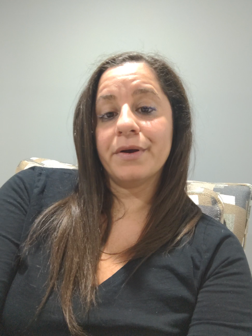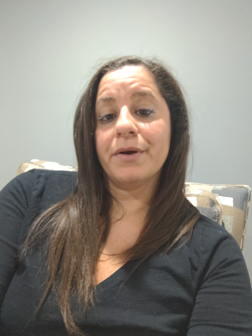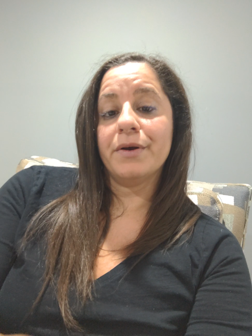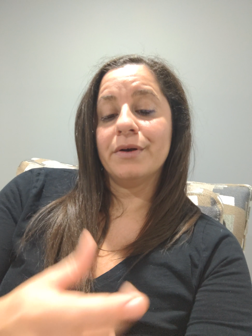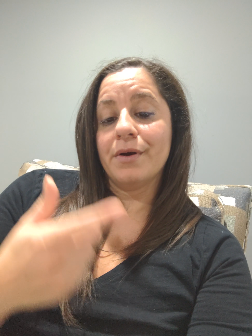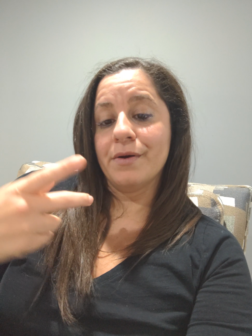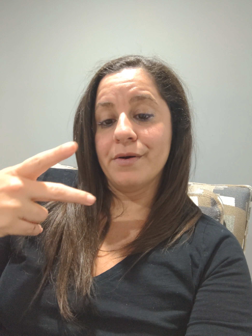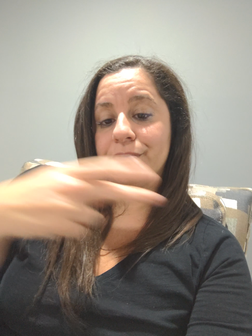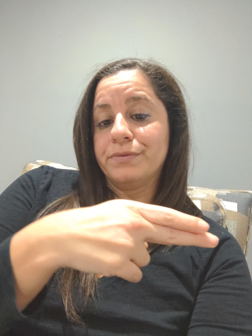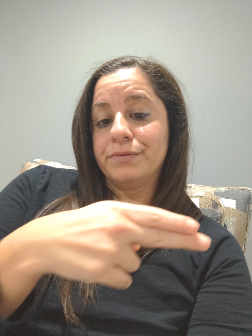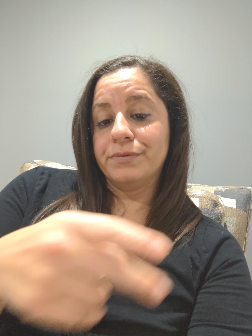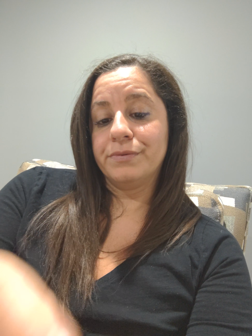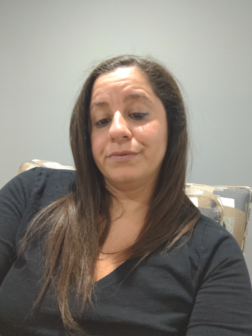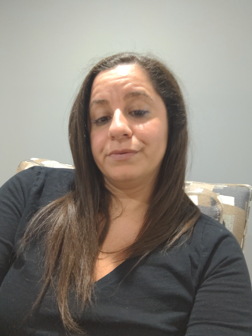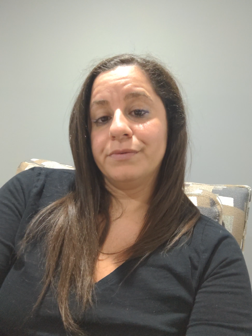cut